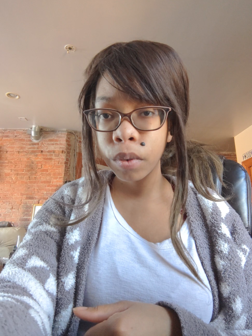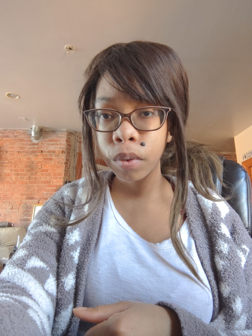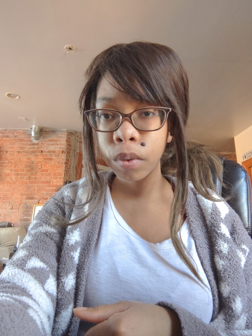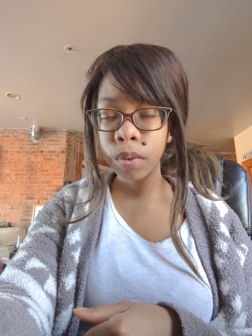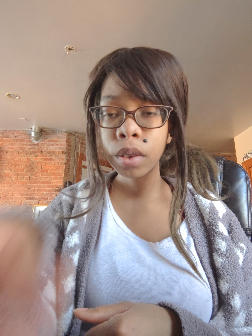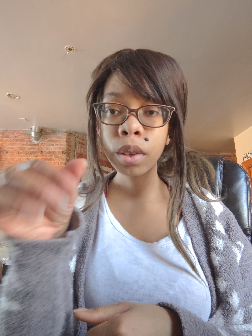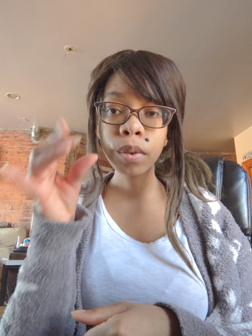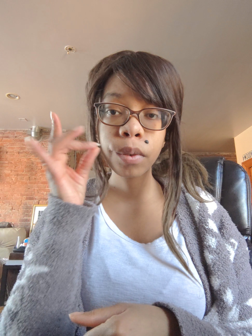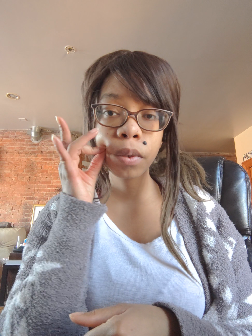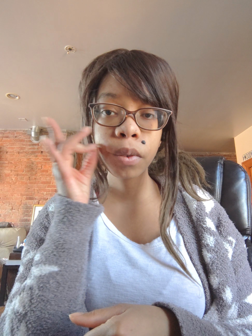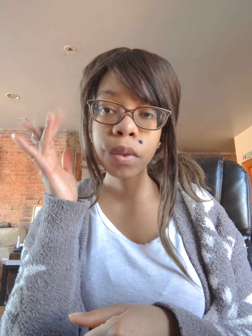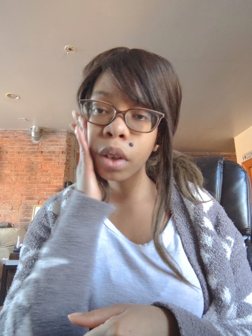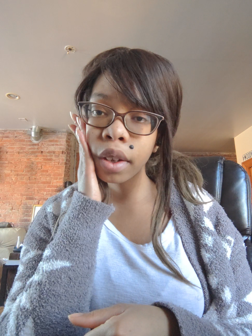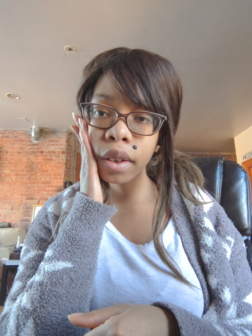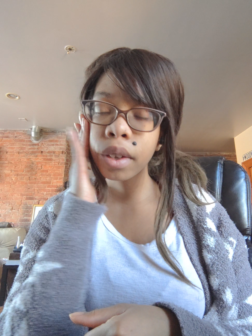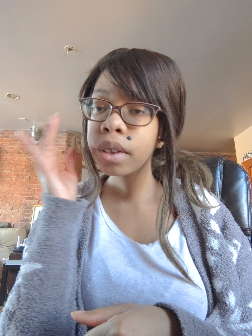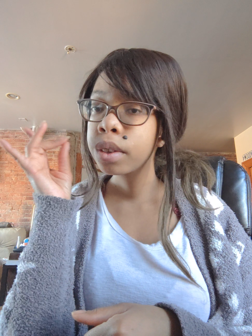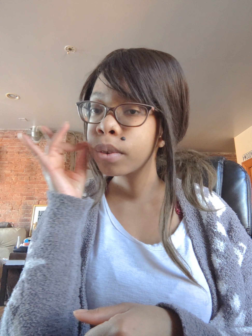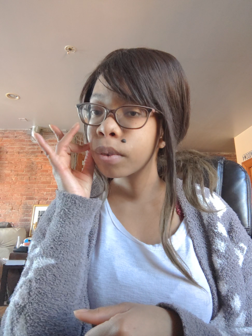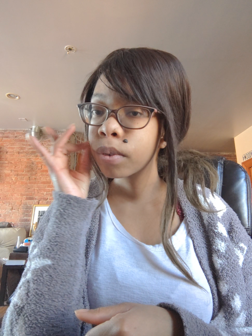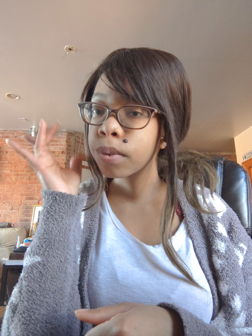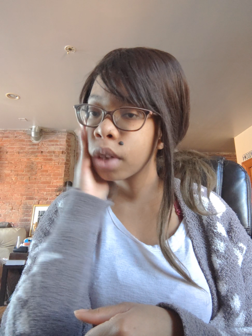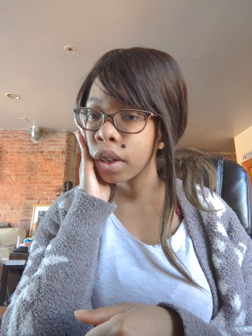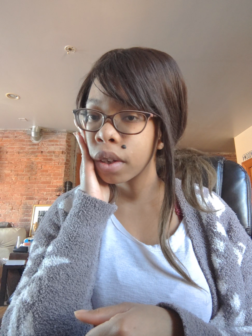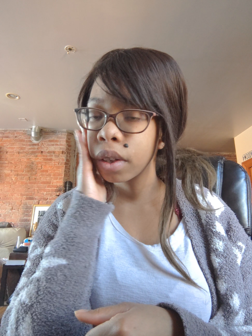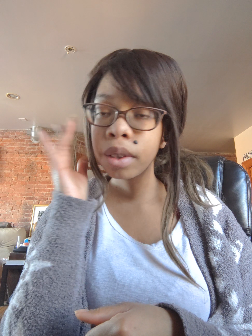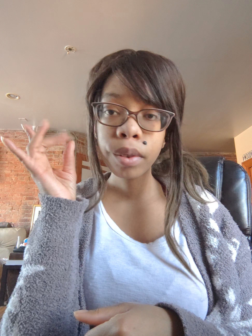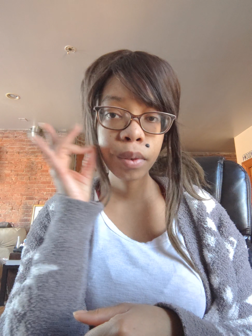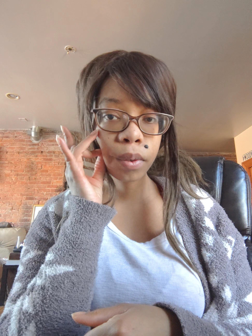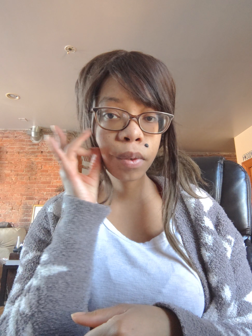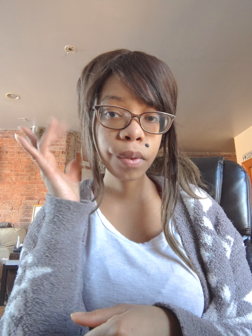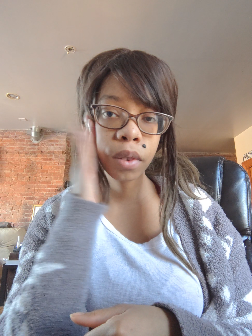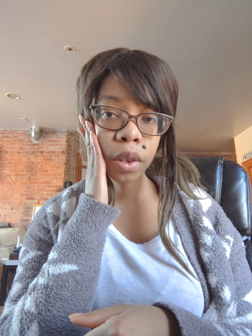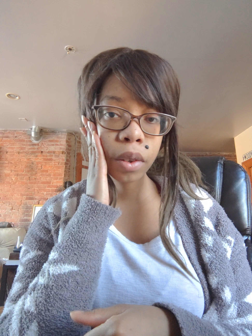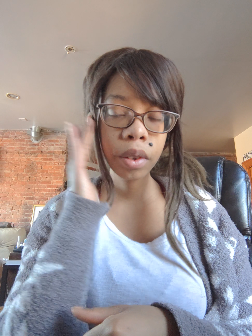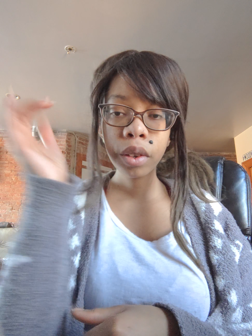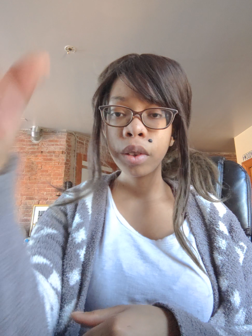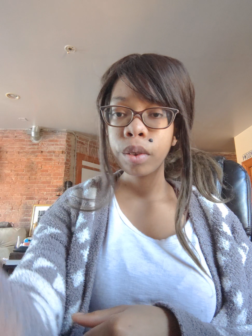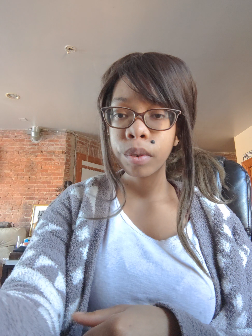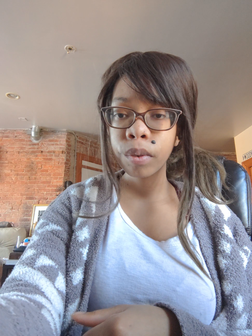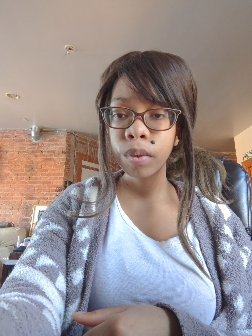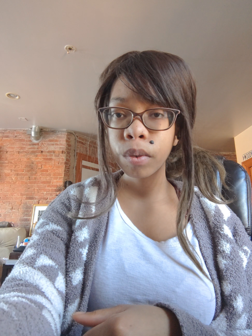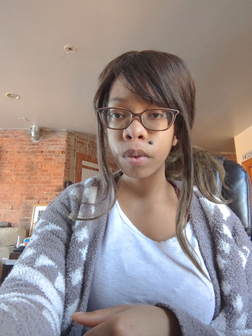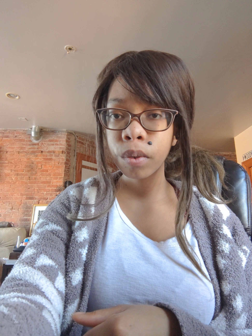bee